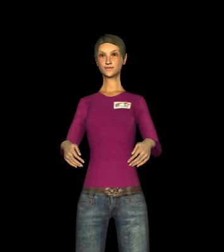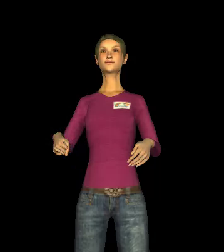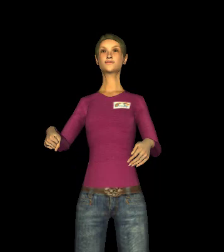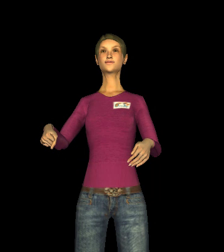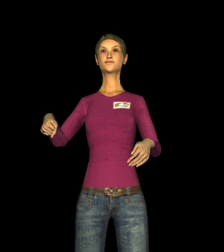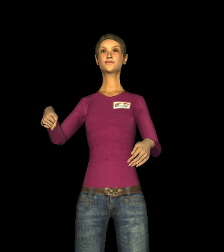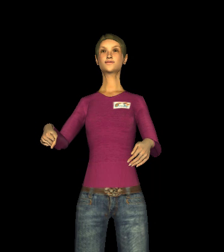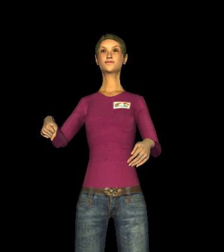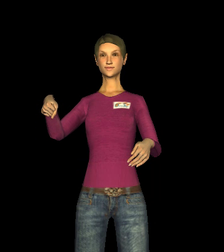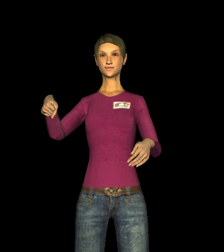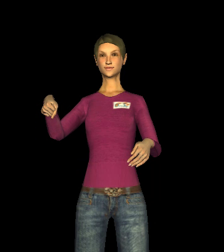أمتعة